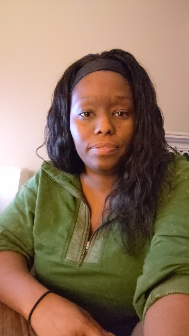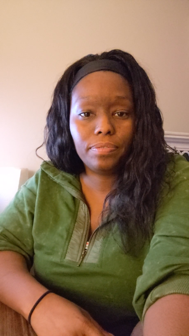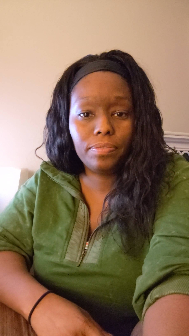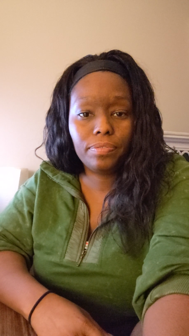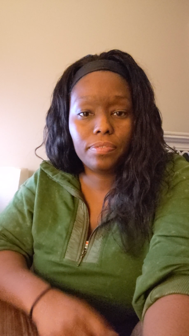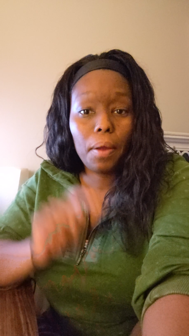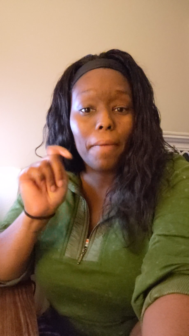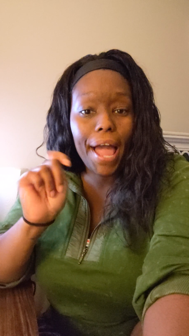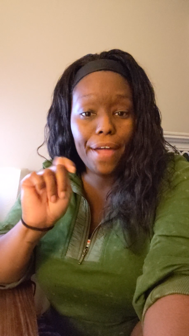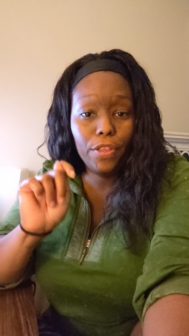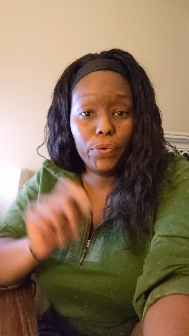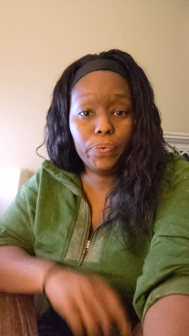bathroom